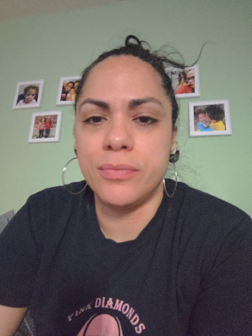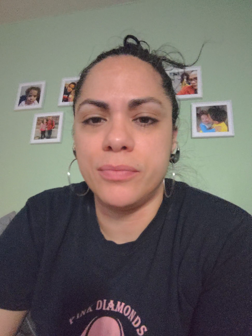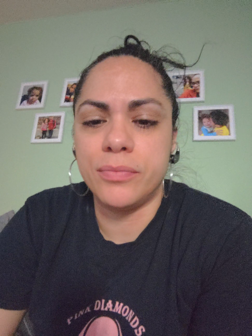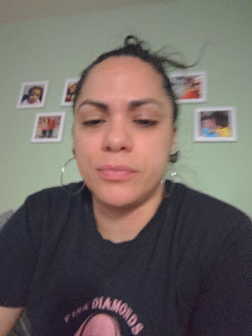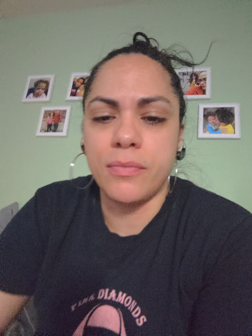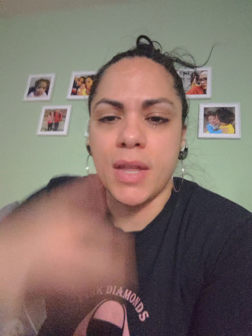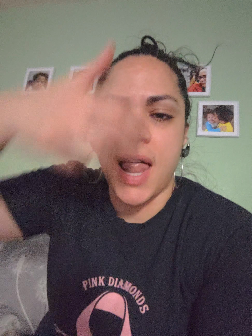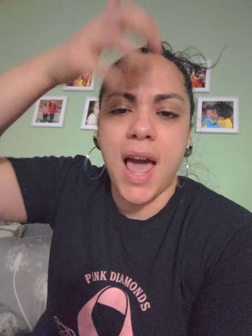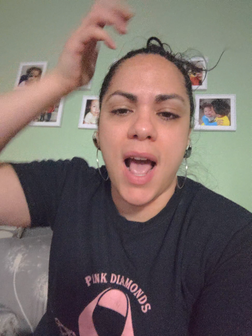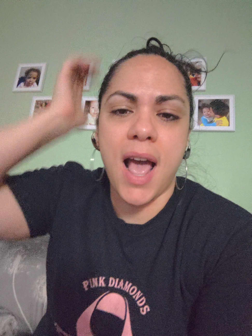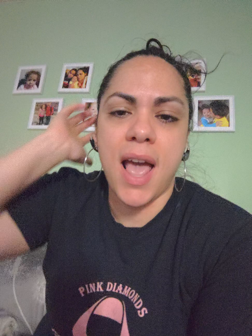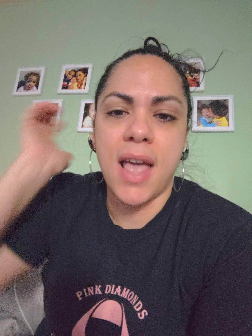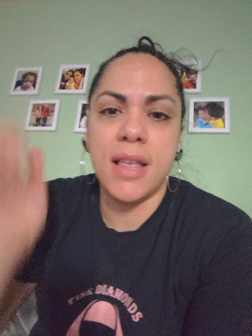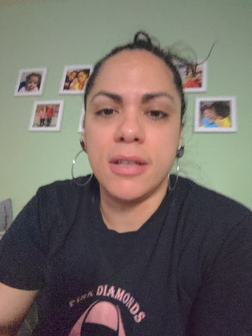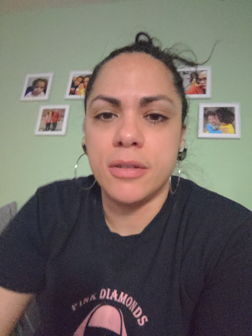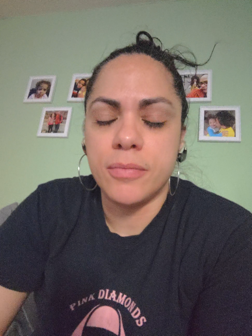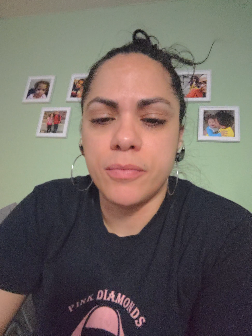lion